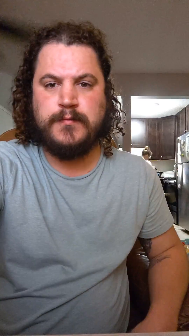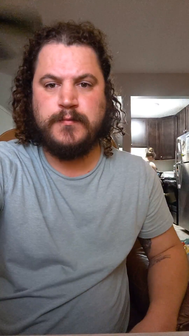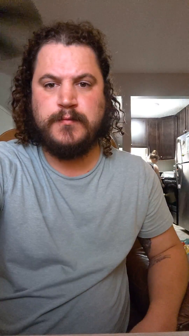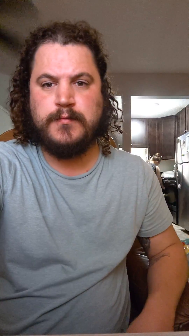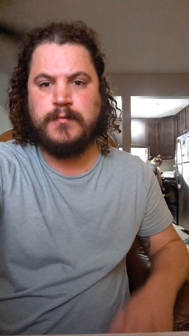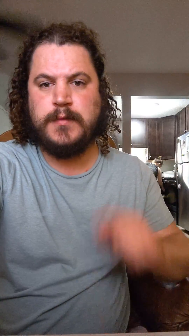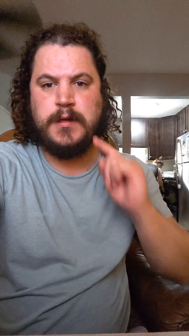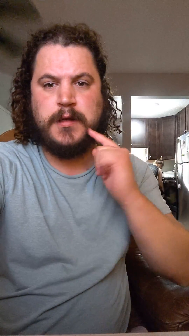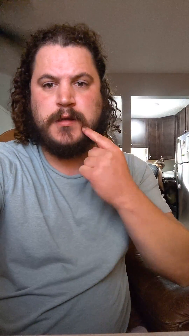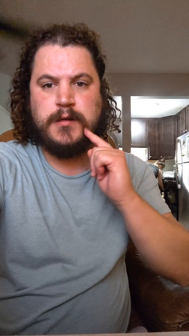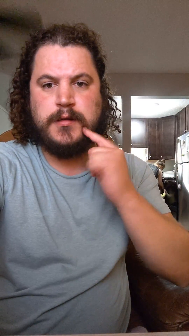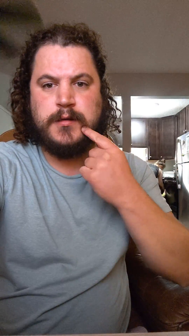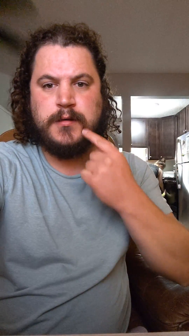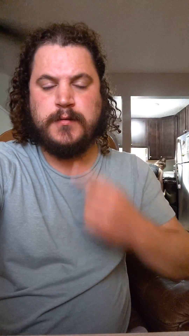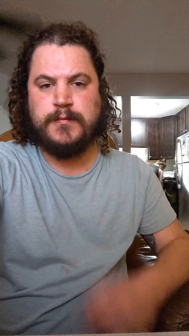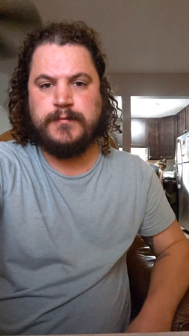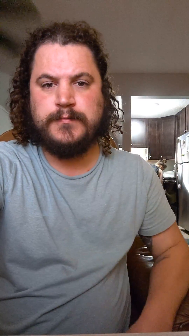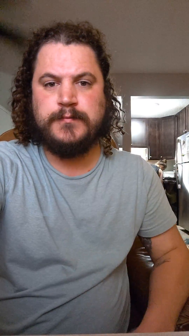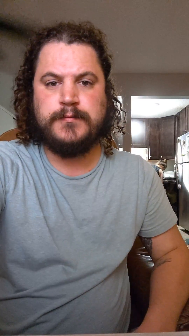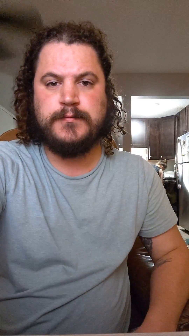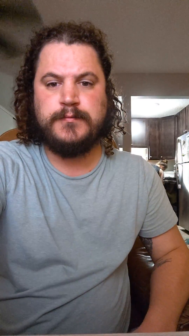candy